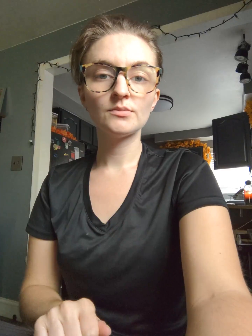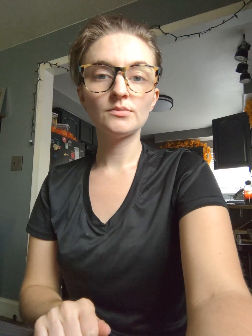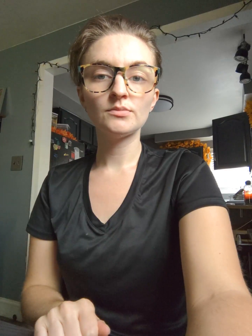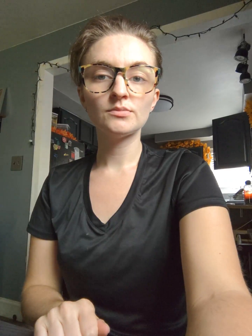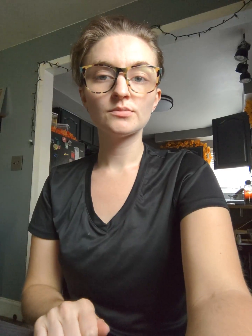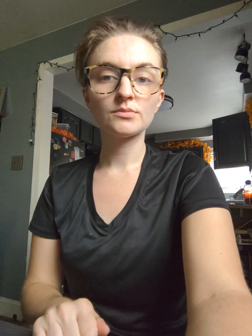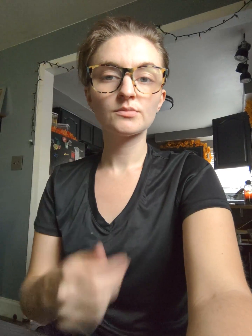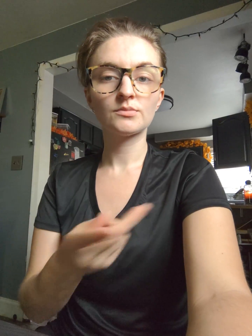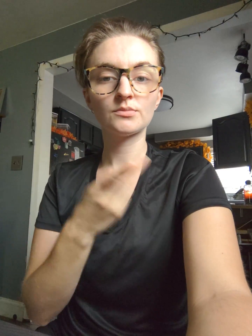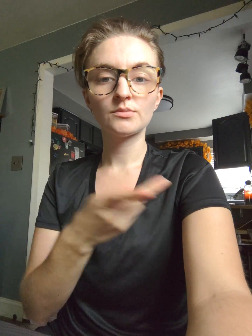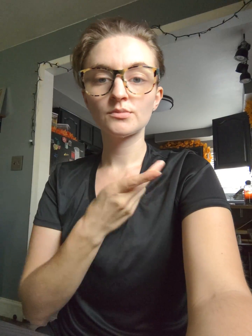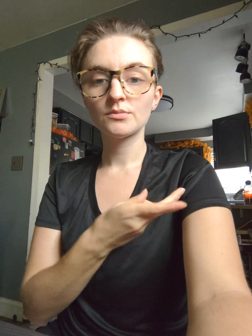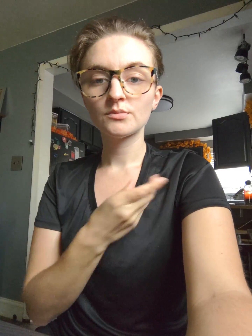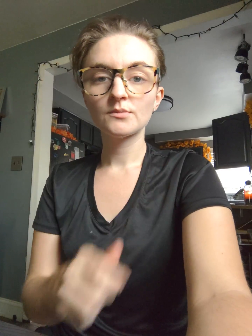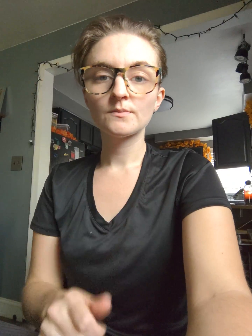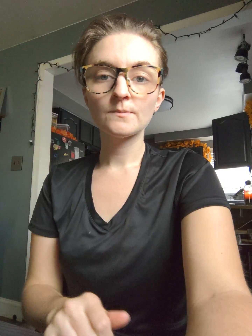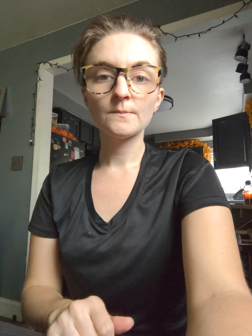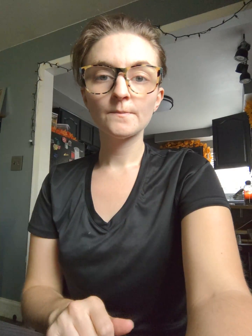sheep